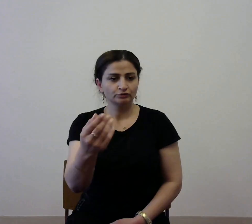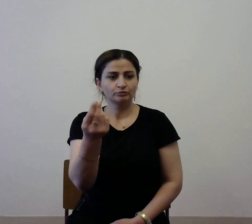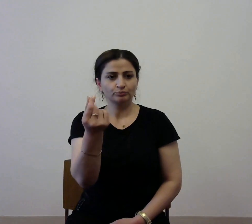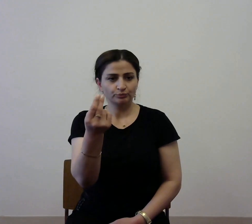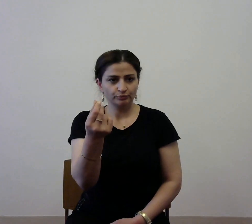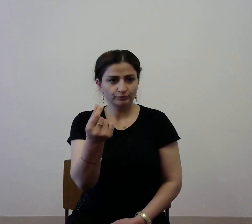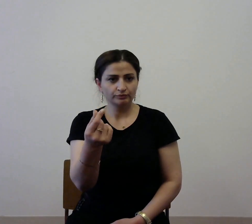pul